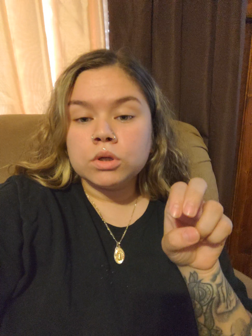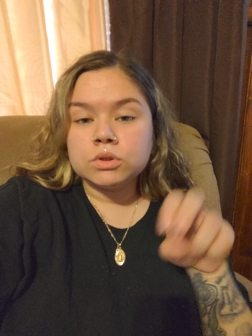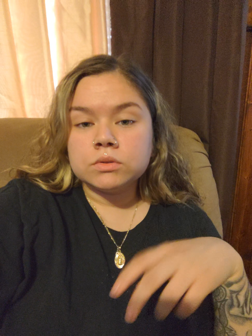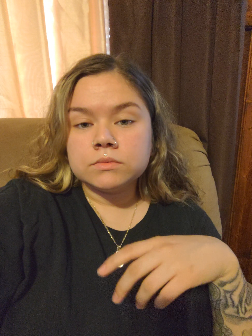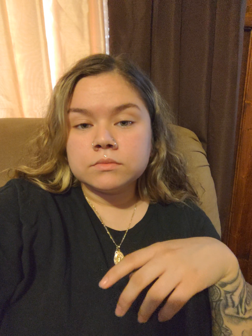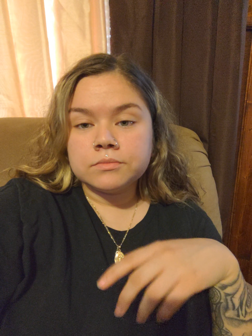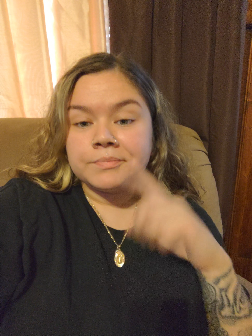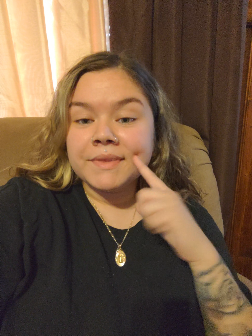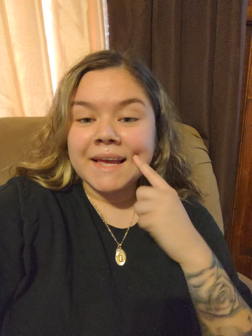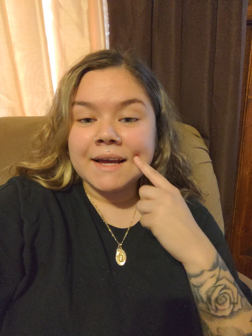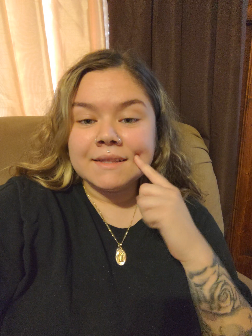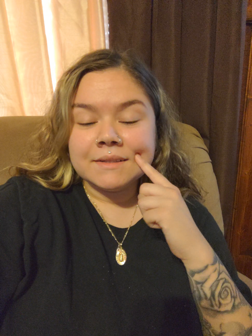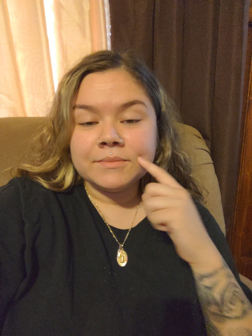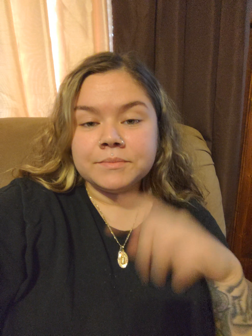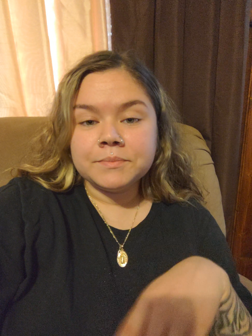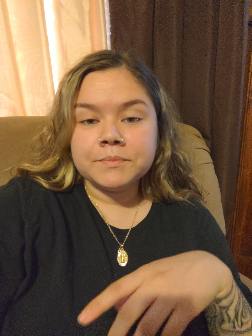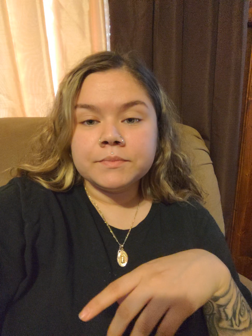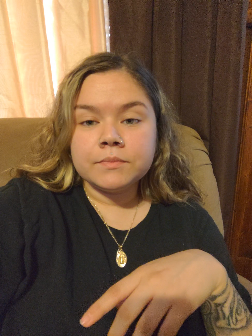candy